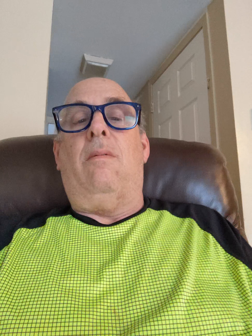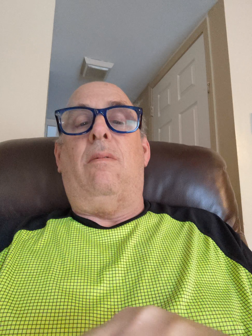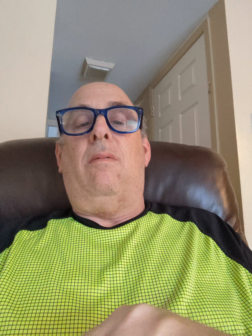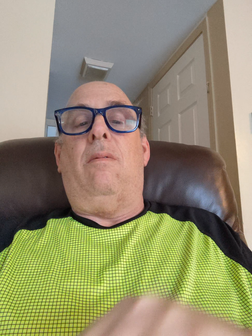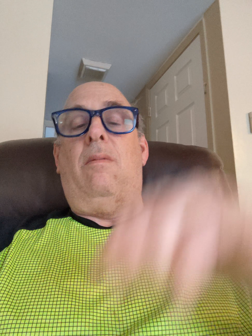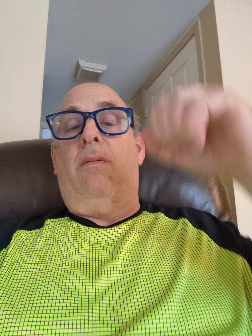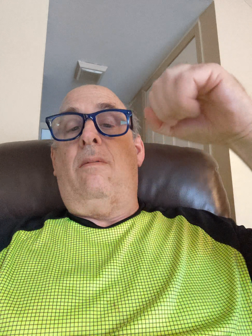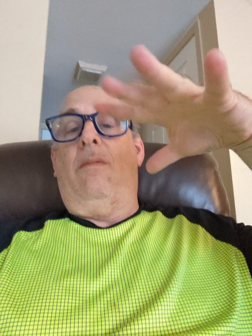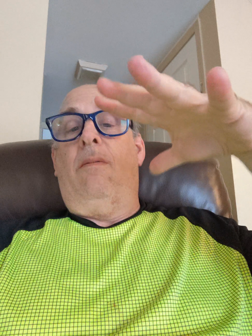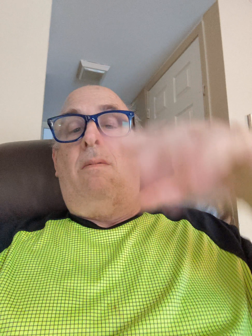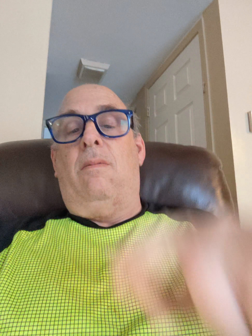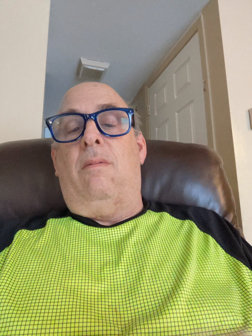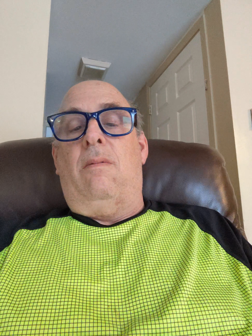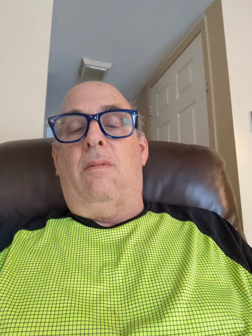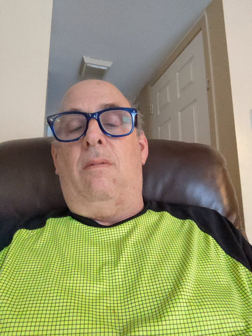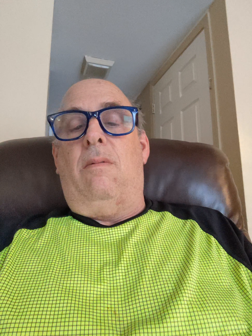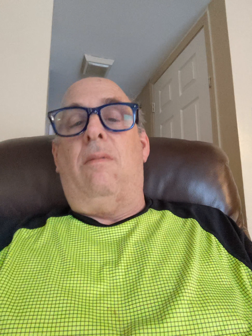sun